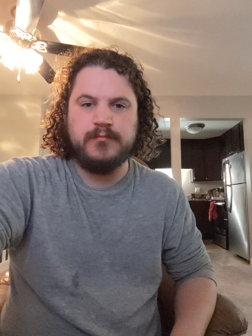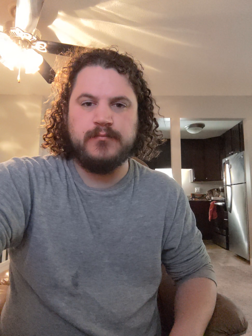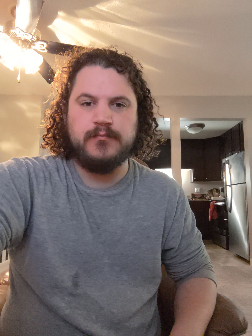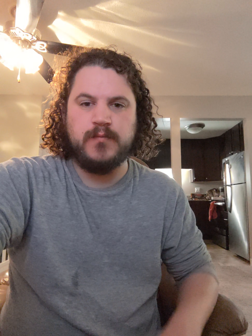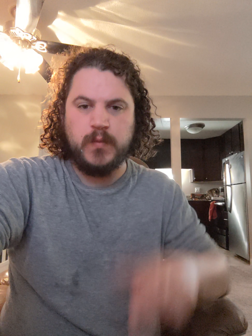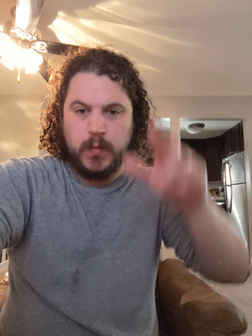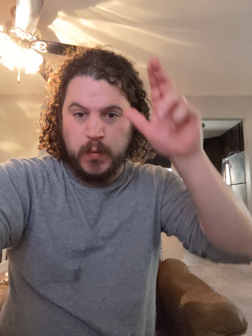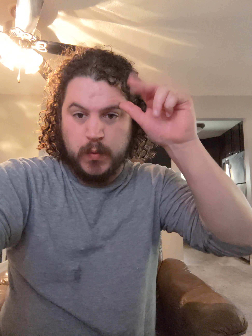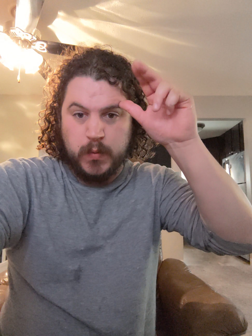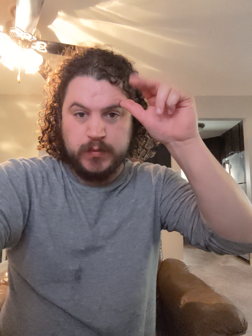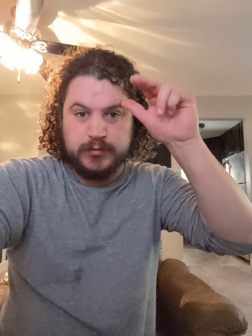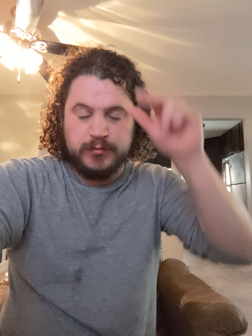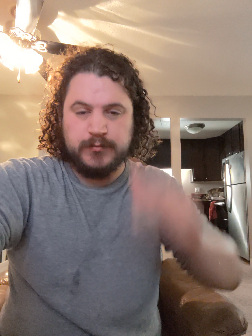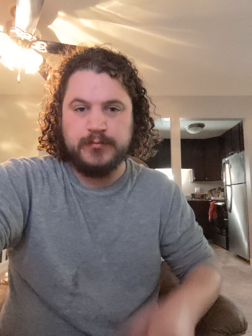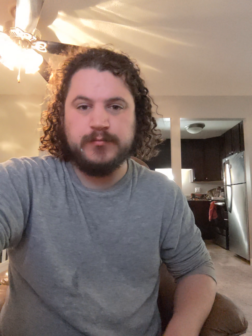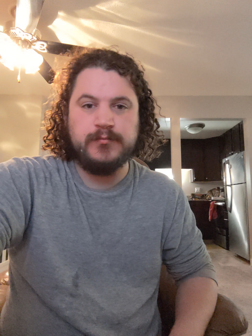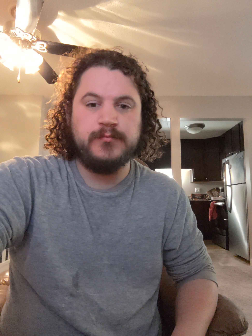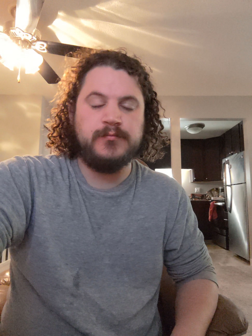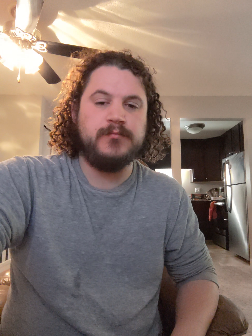horse